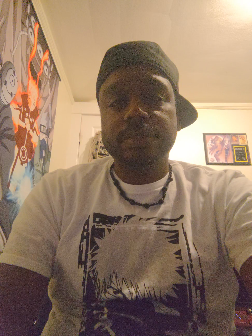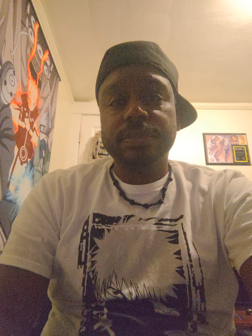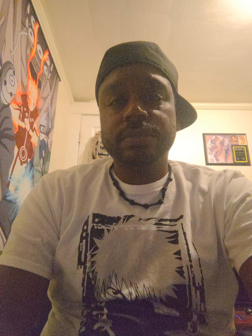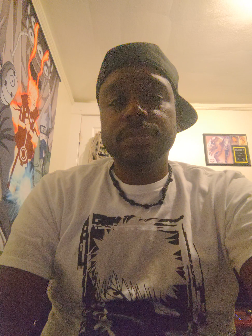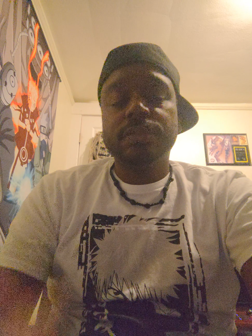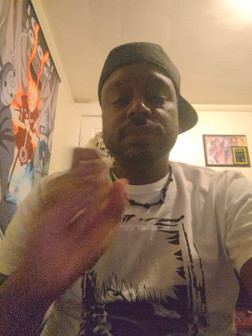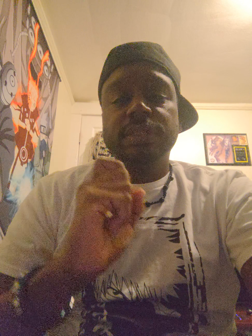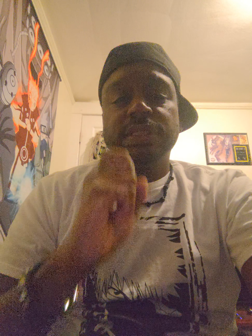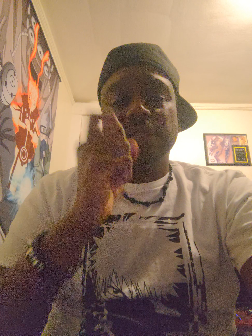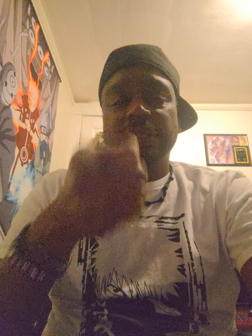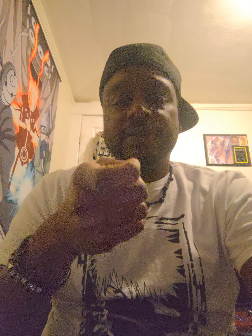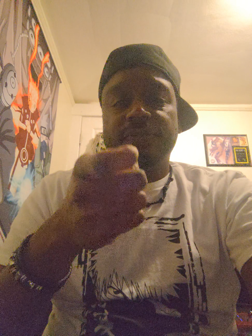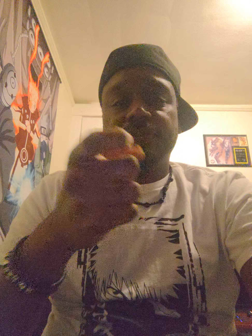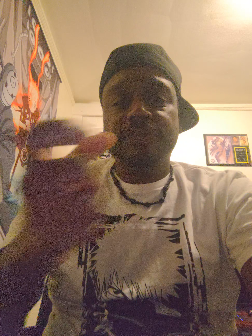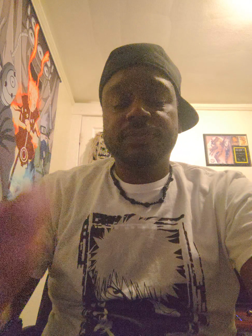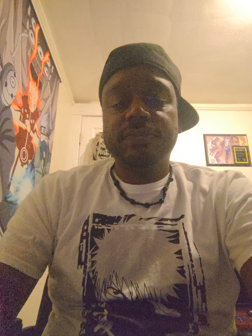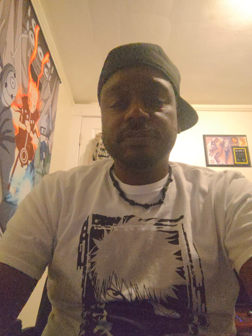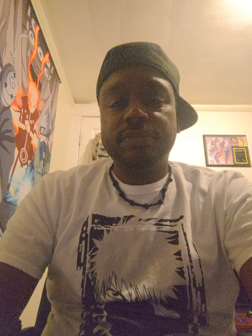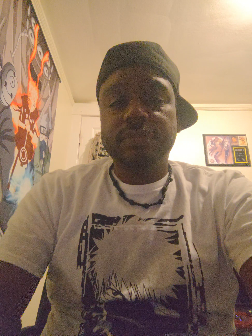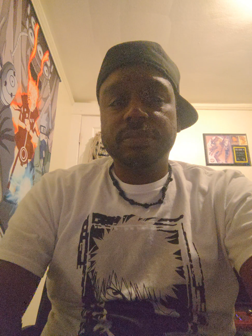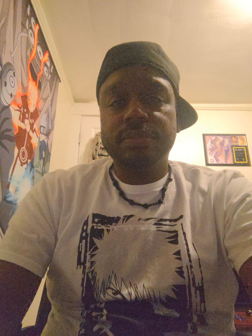gift